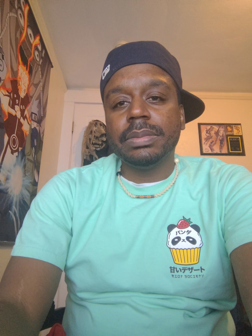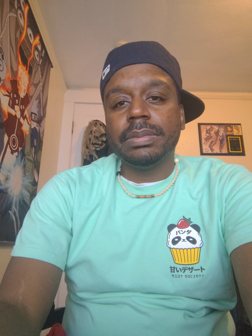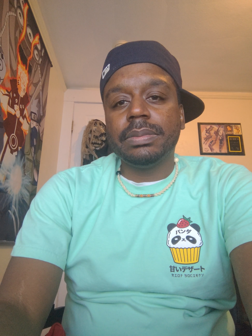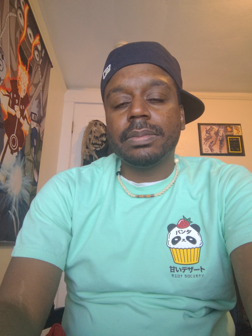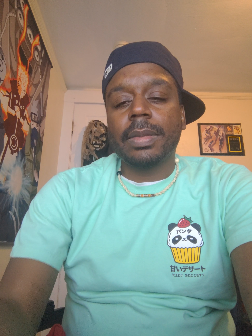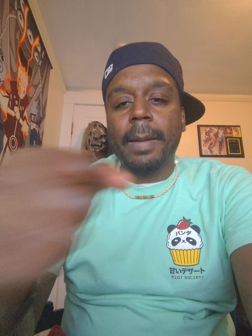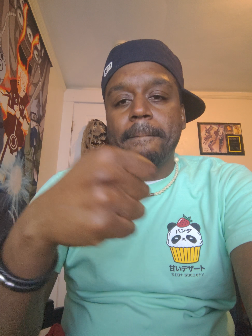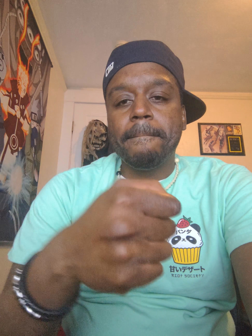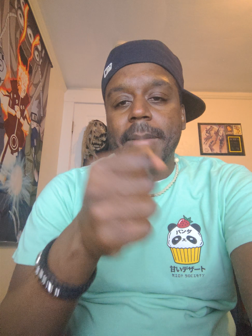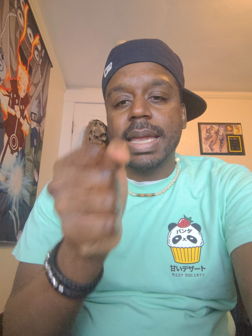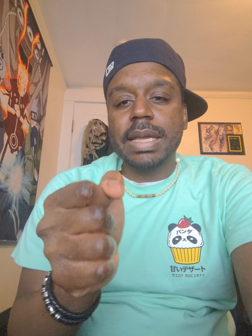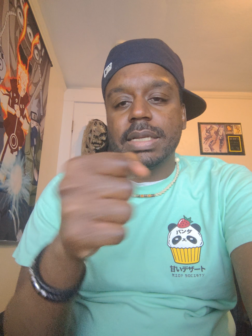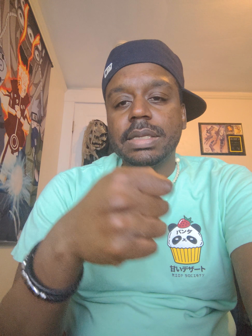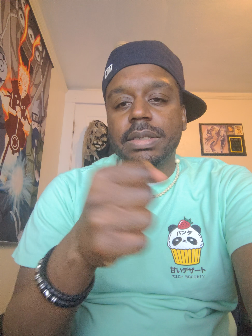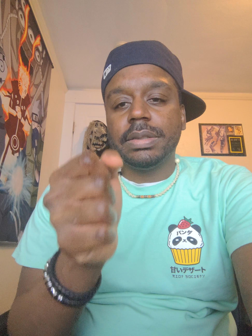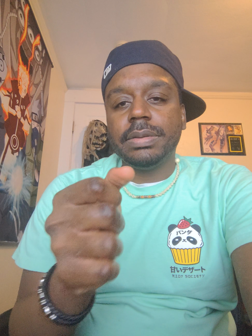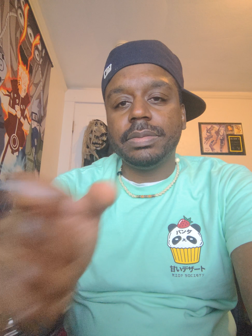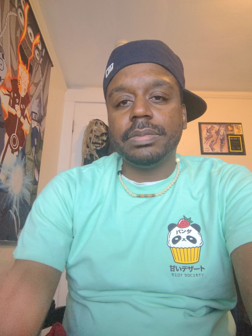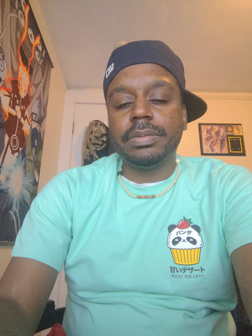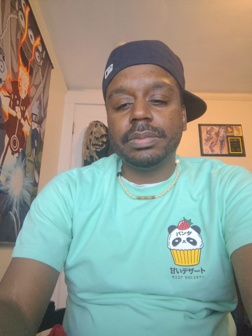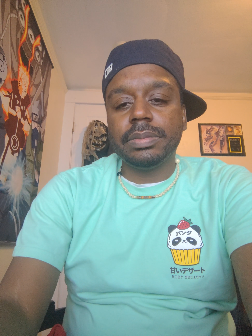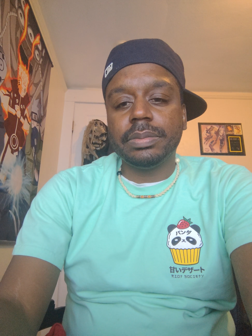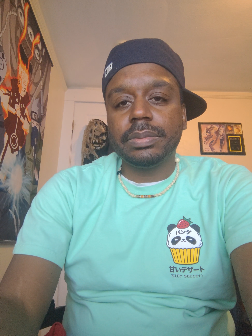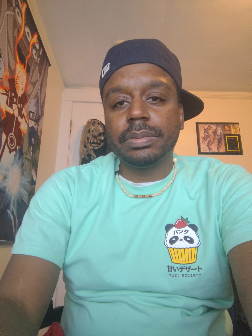make